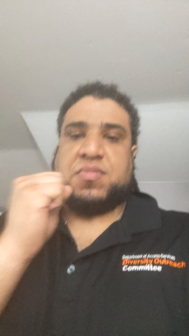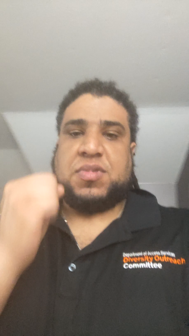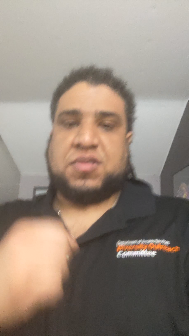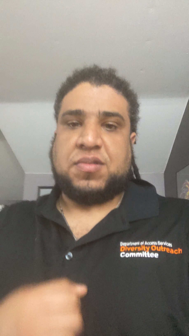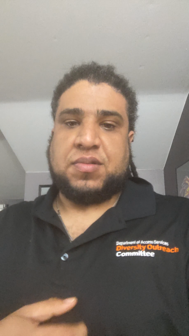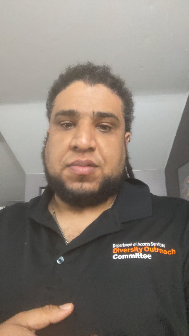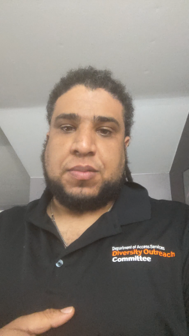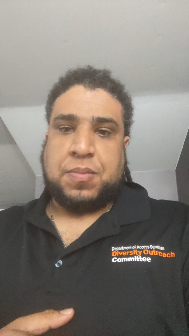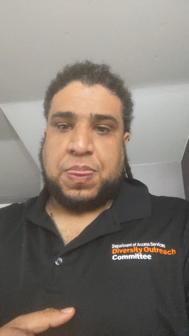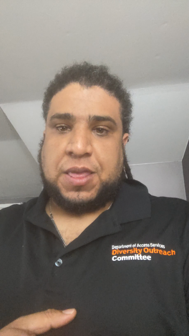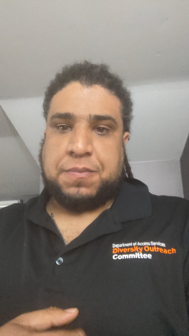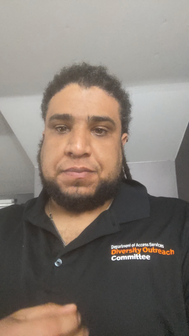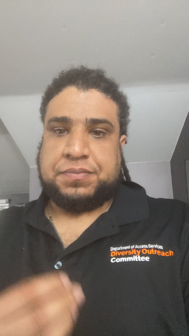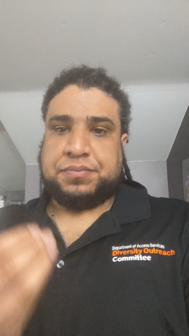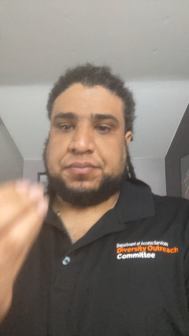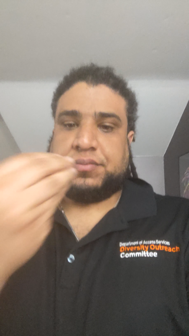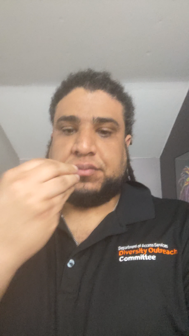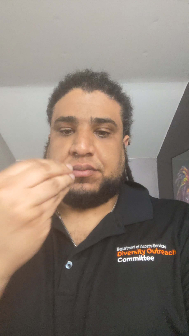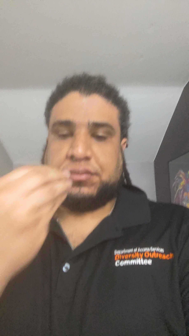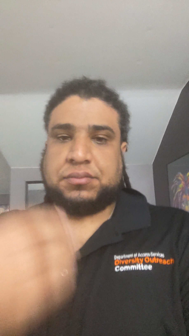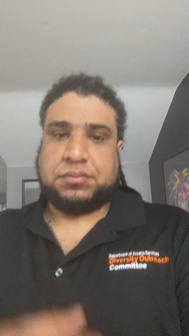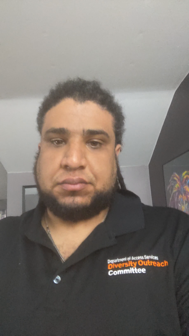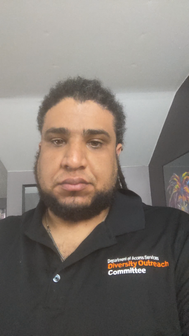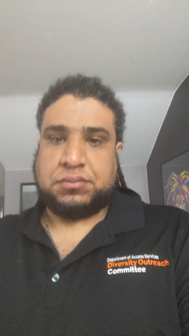eat